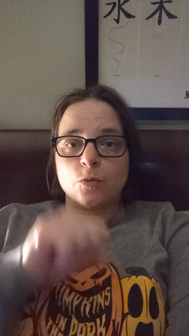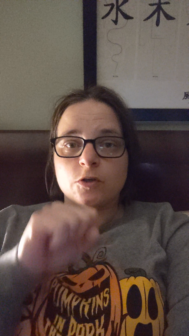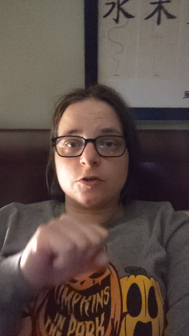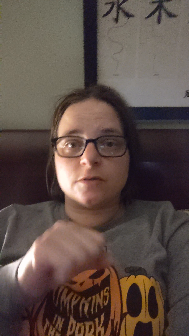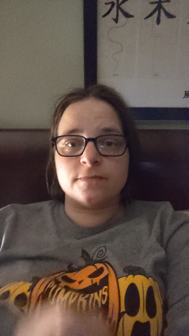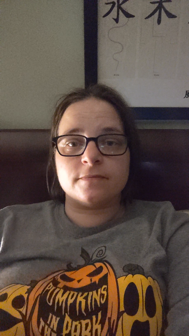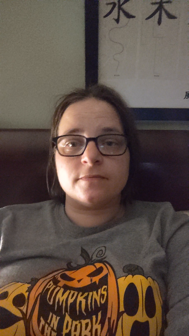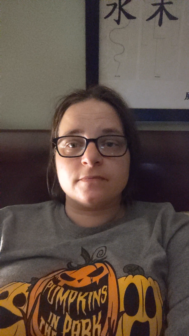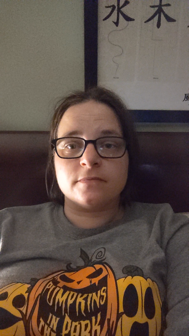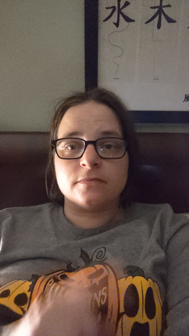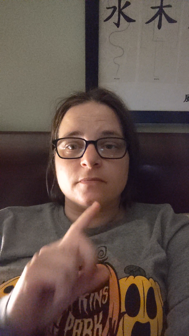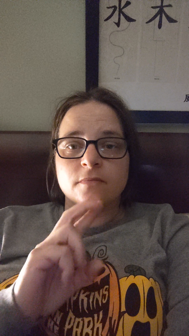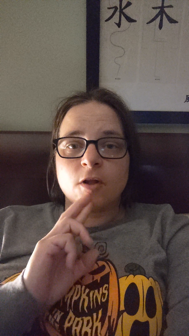are